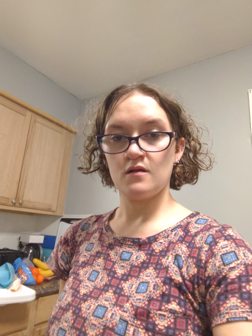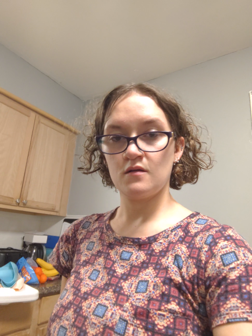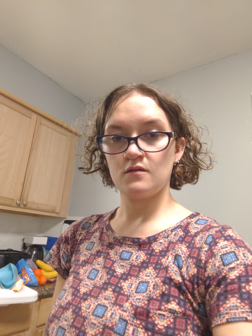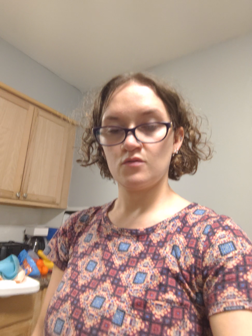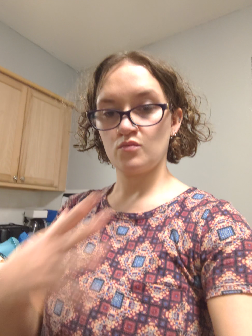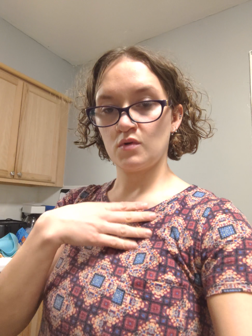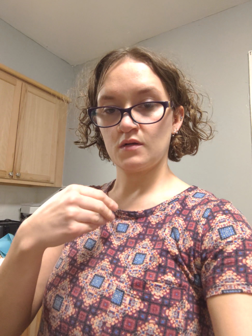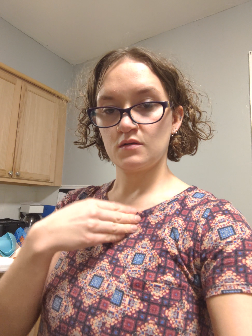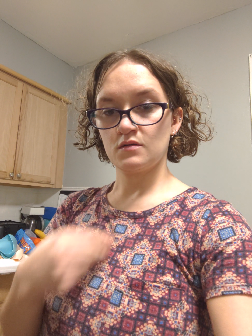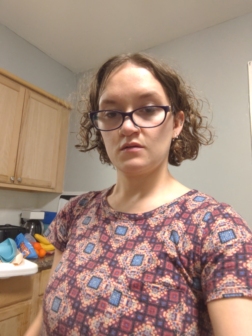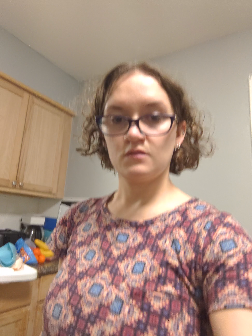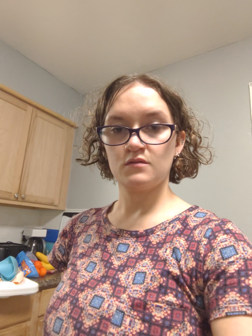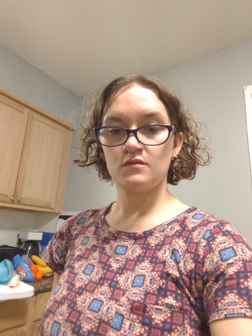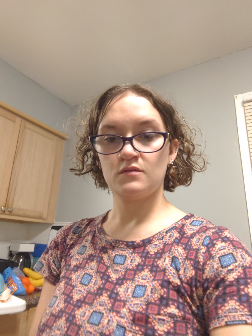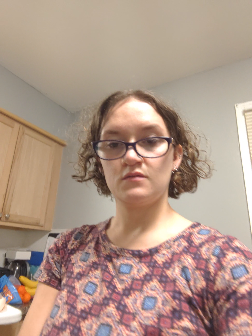white